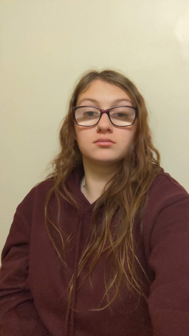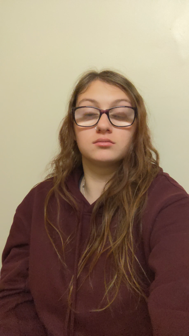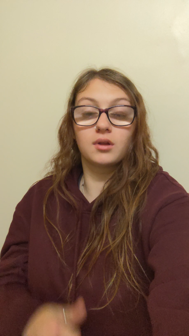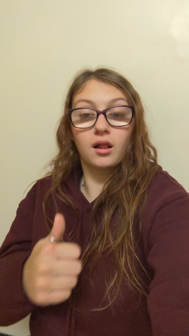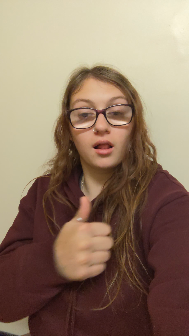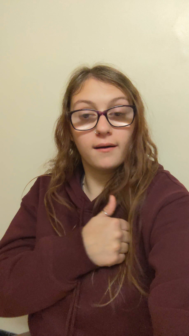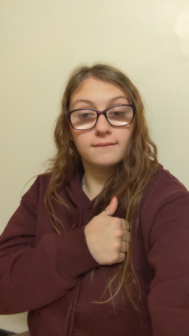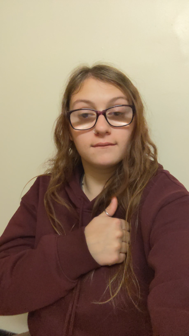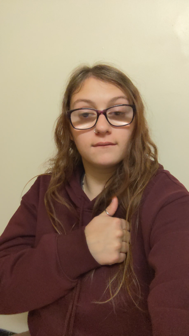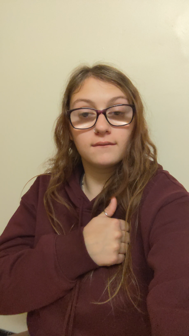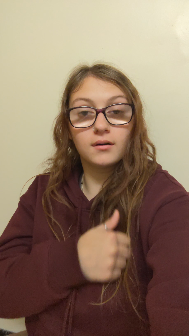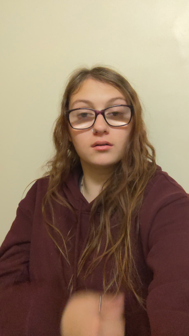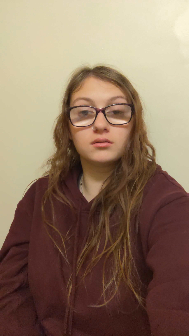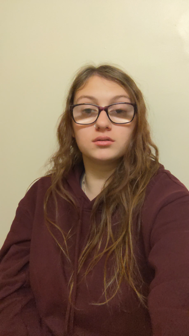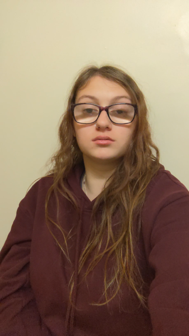love